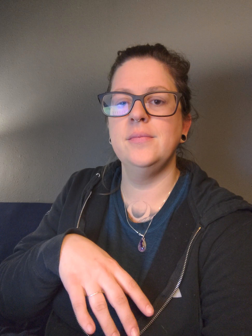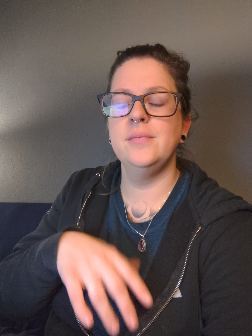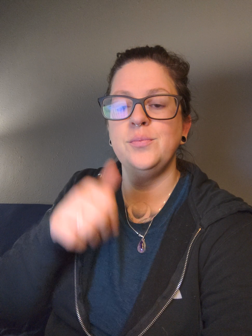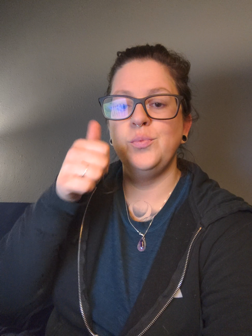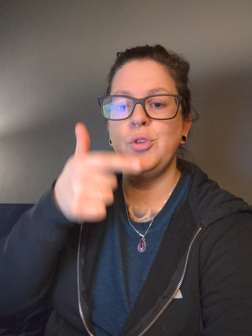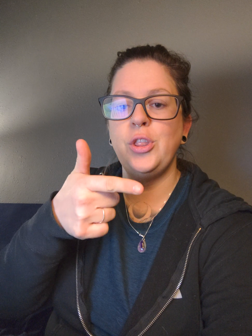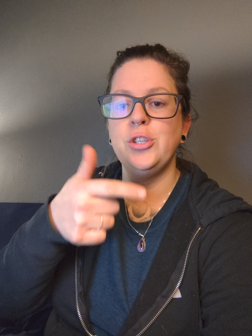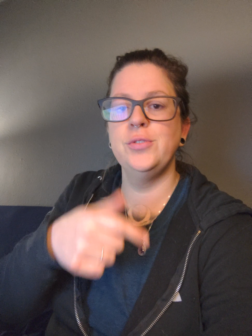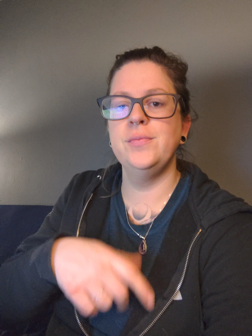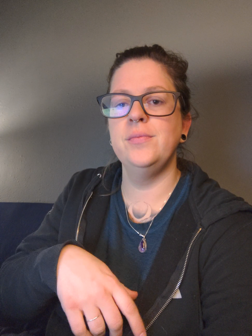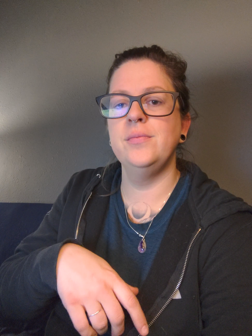brother